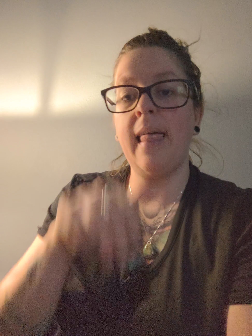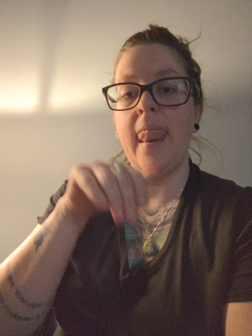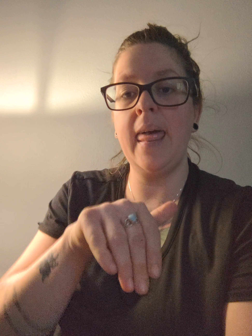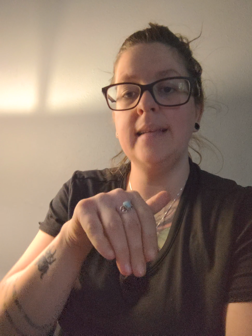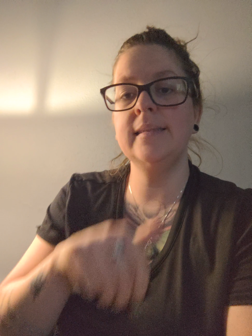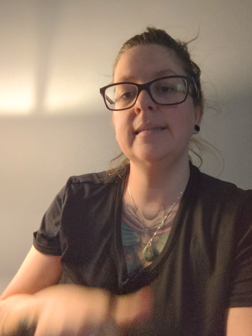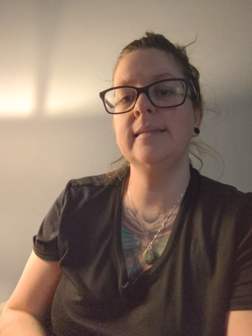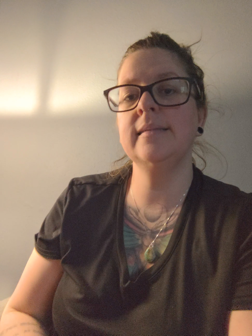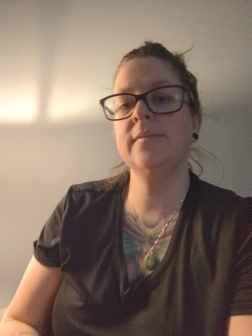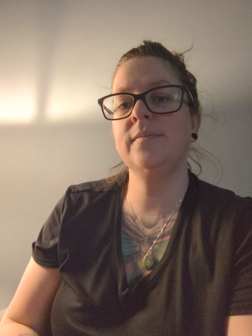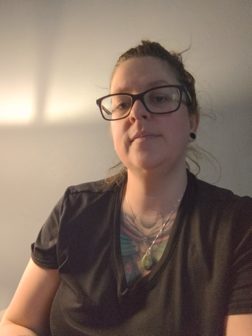night